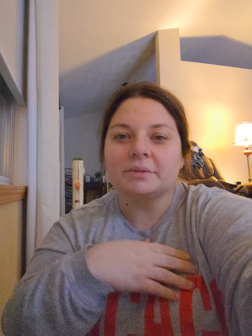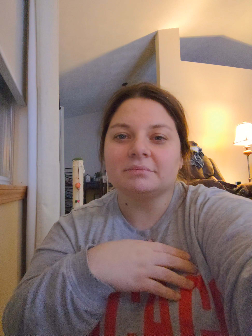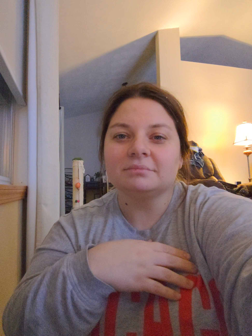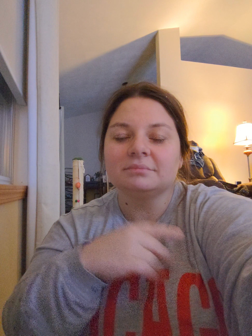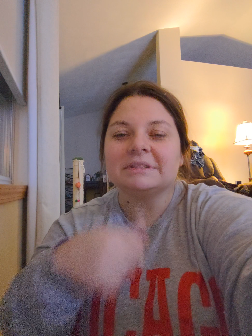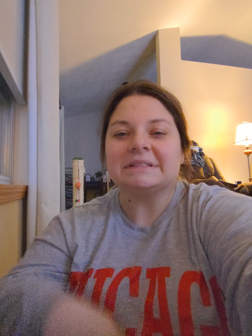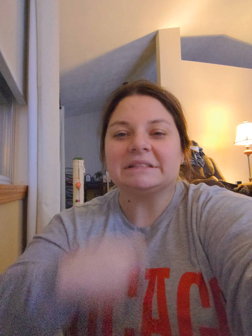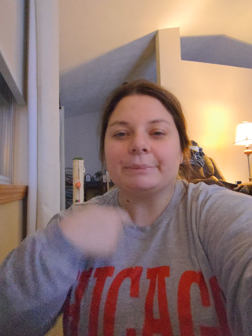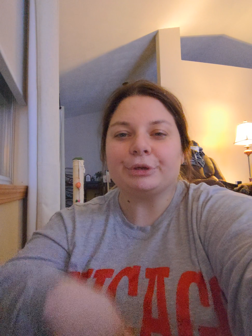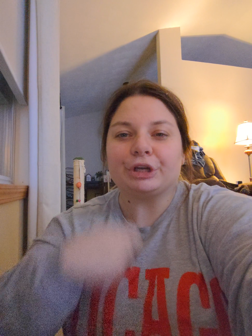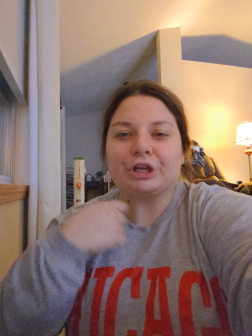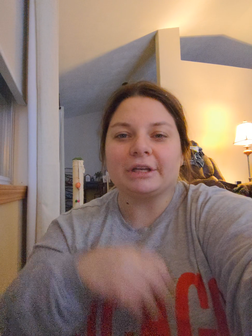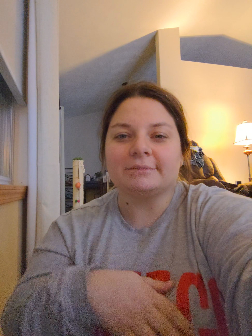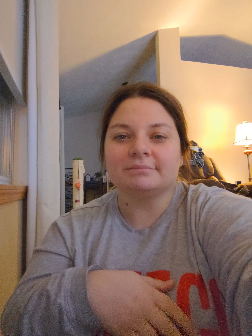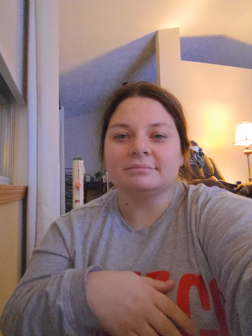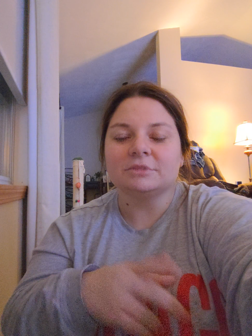zipper